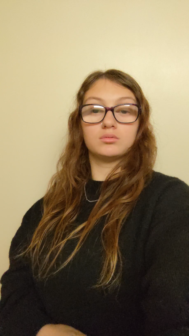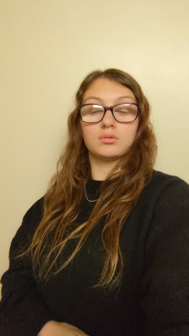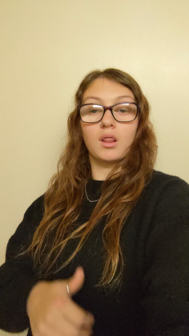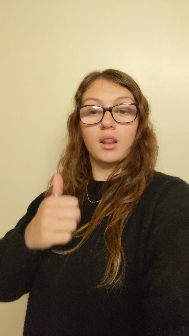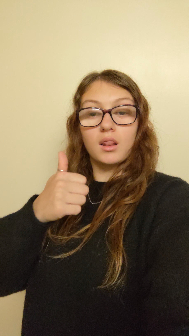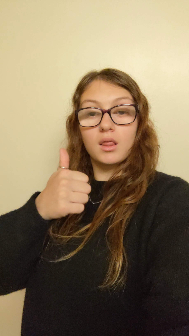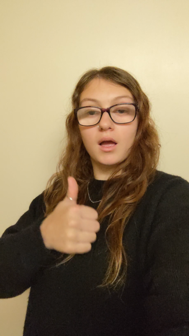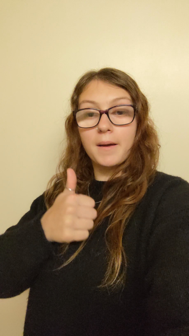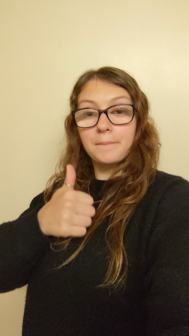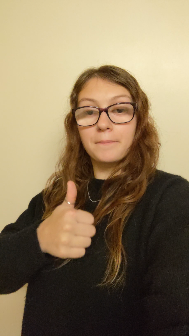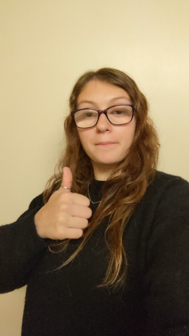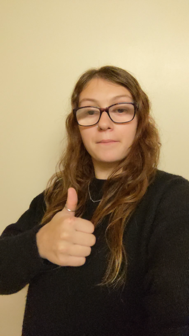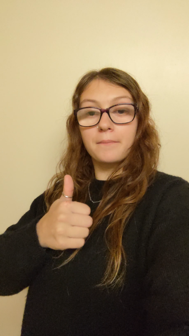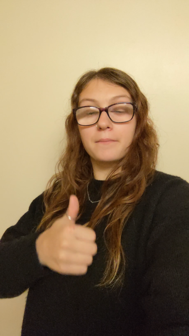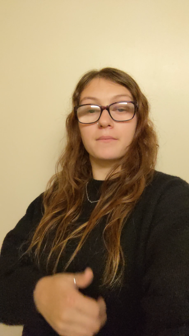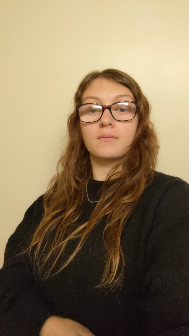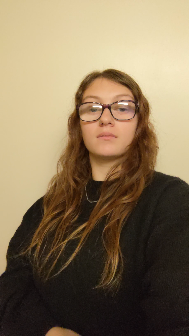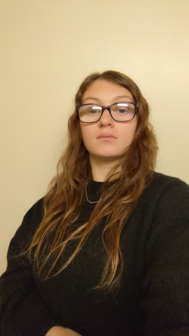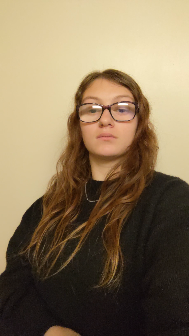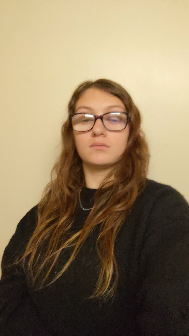help